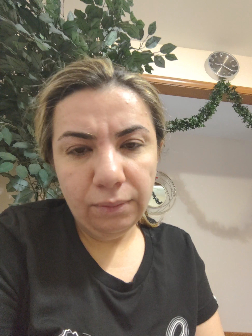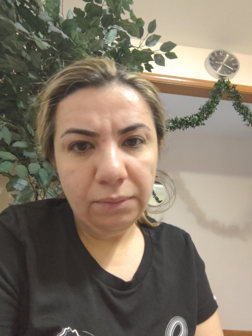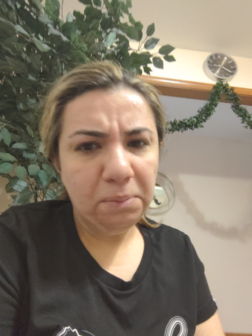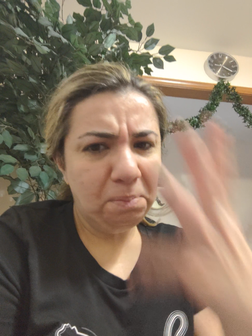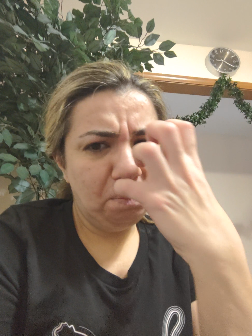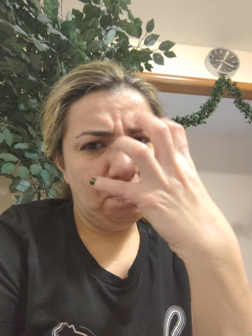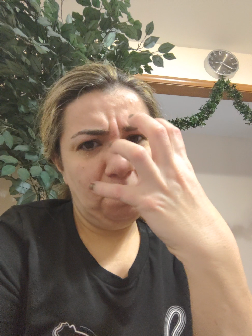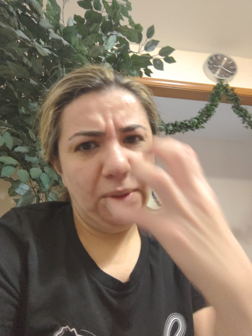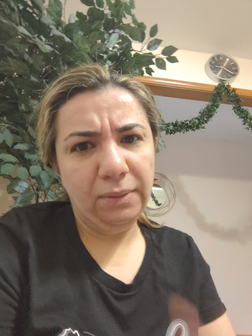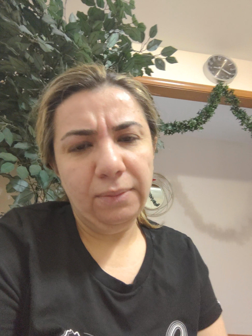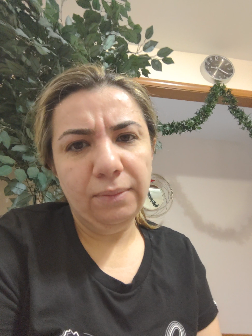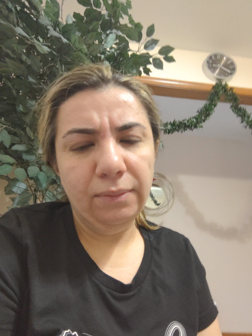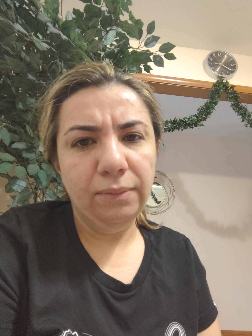mad